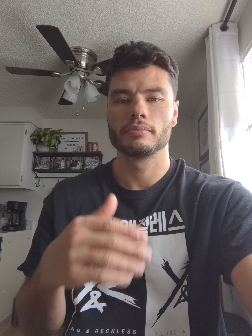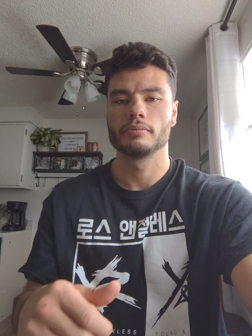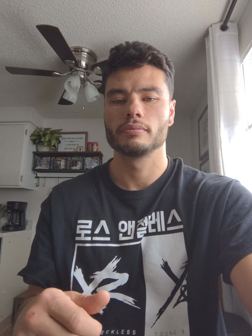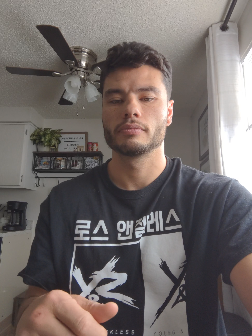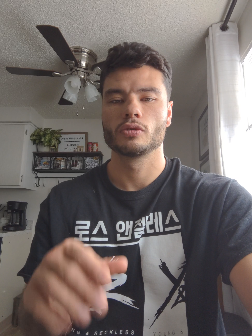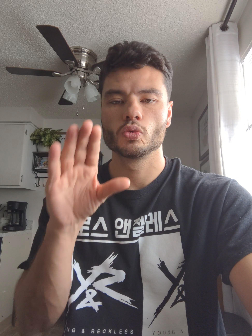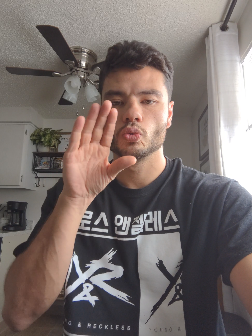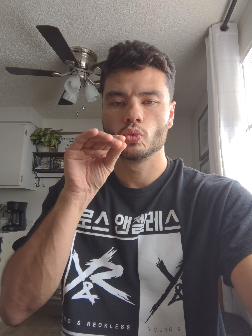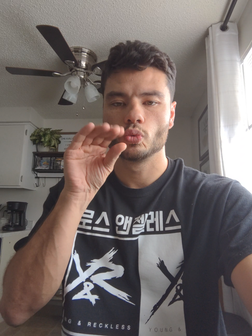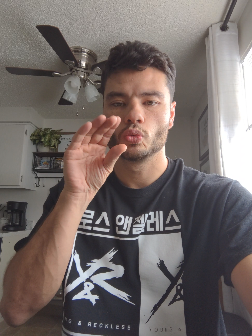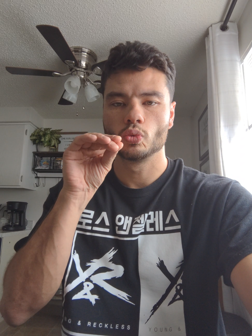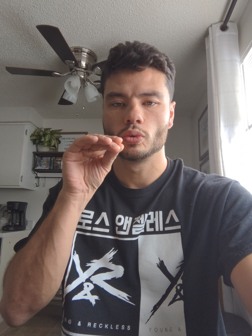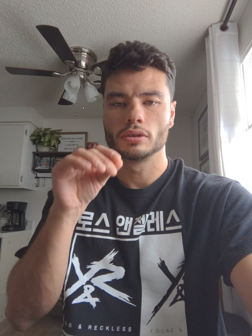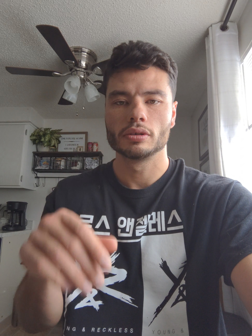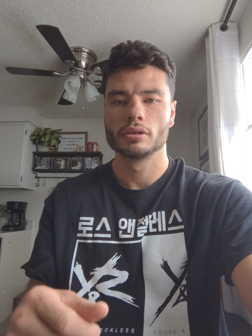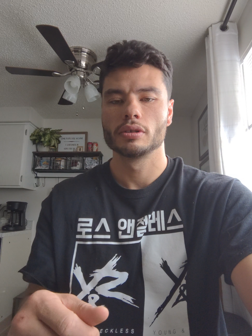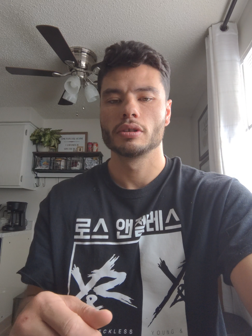goose